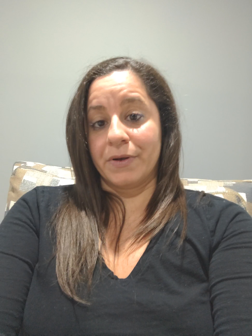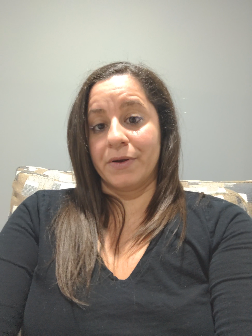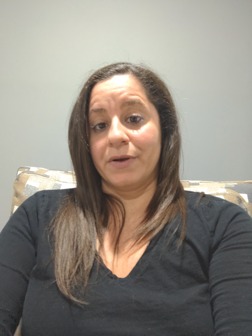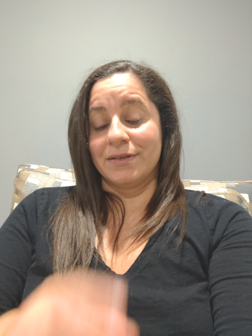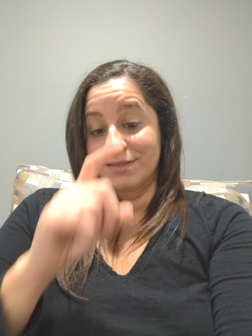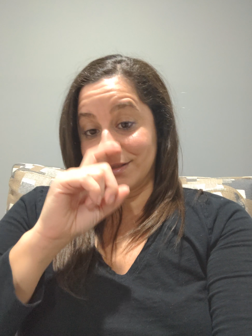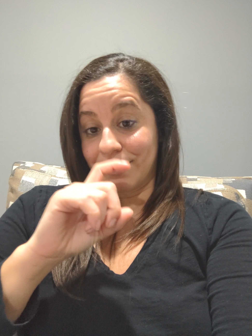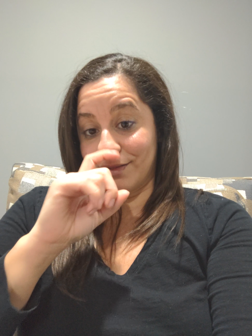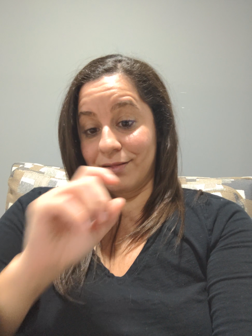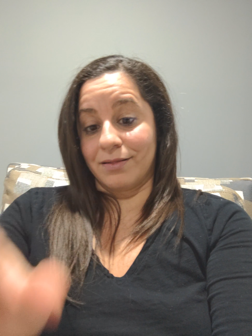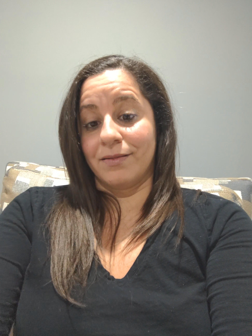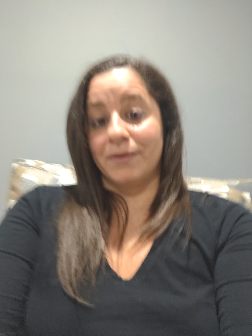doll